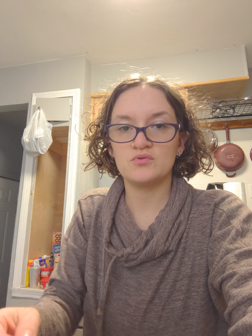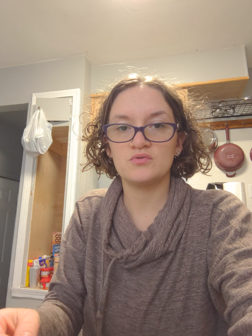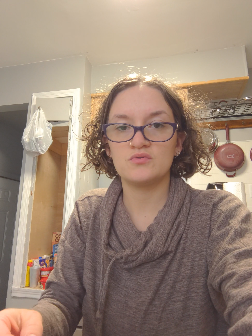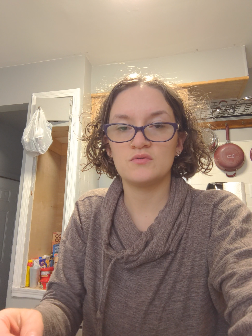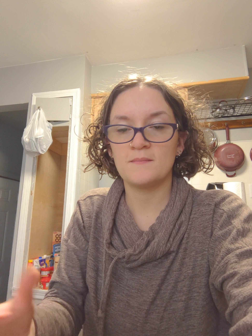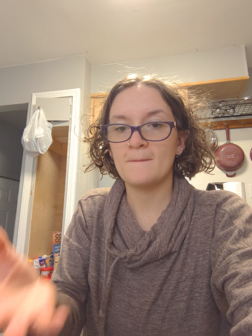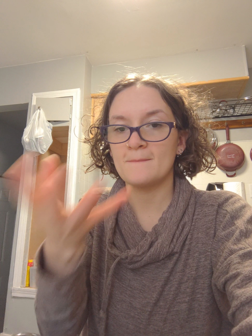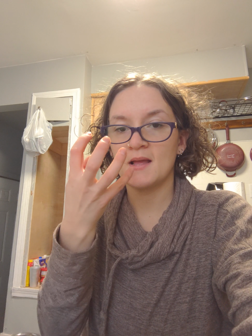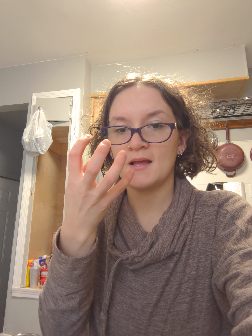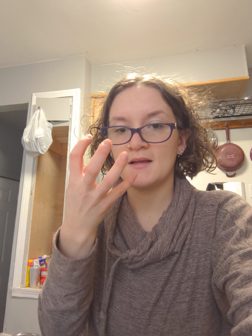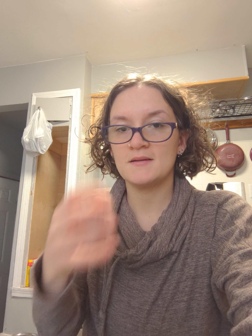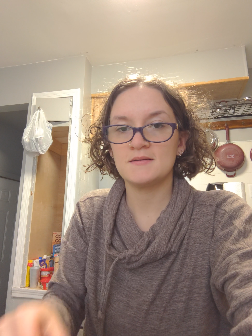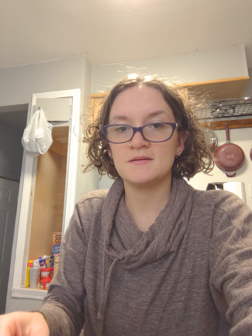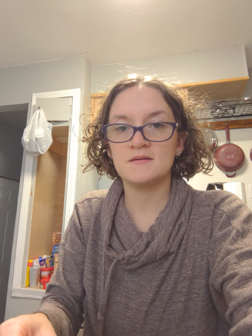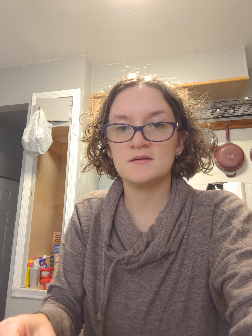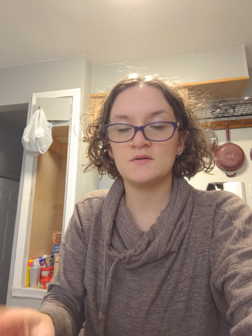mad